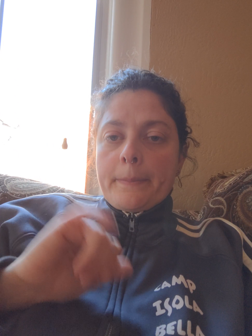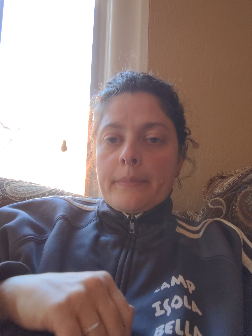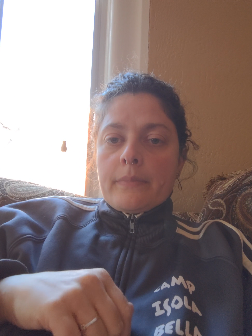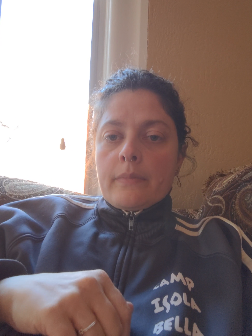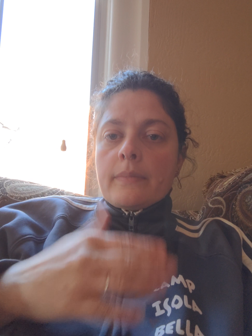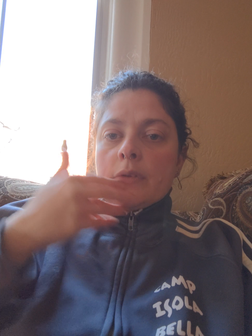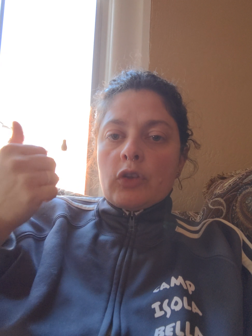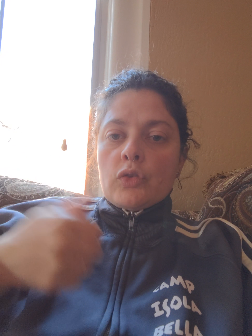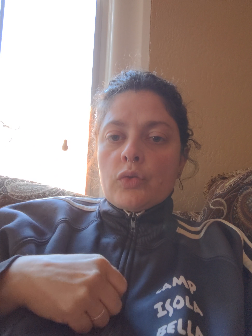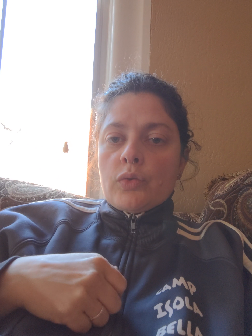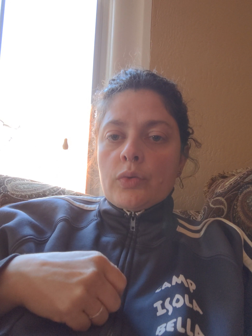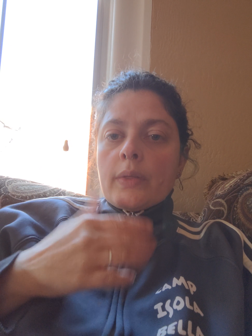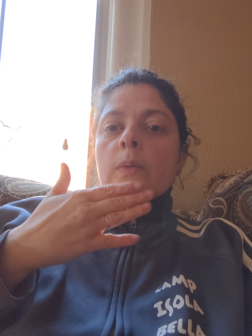better